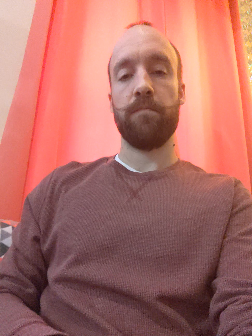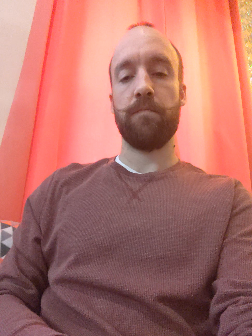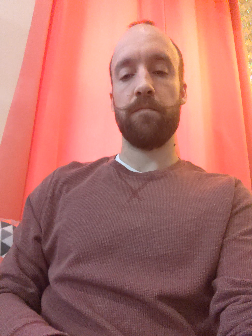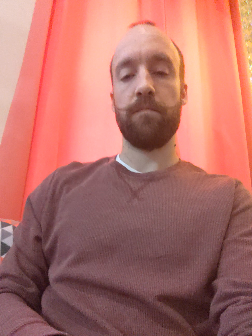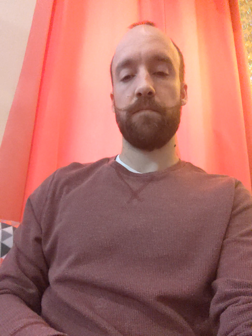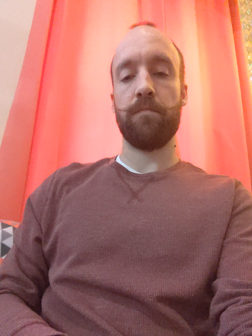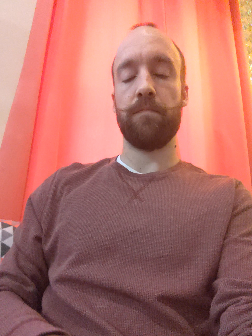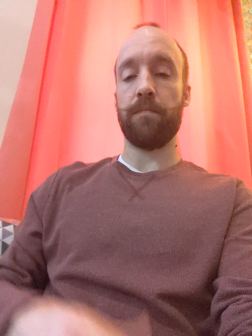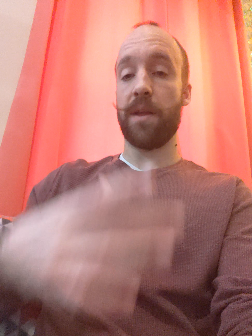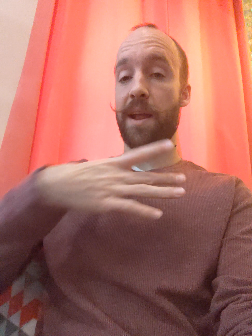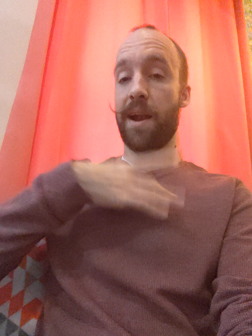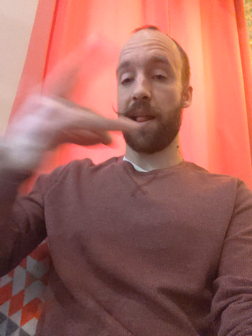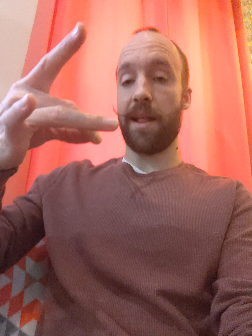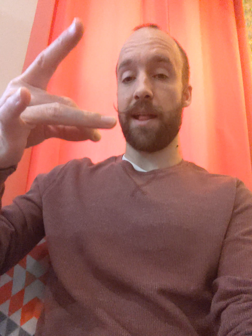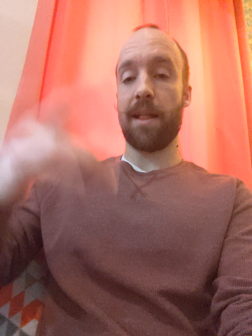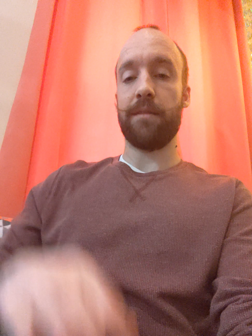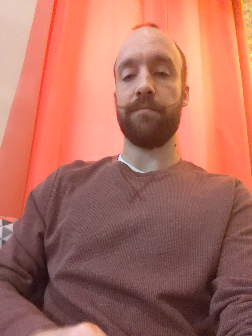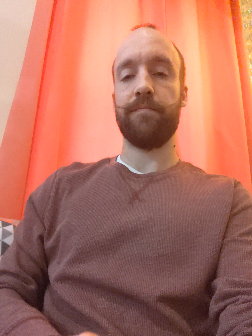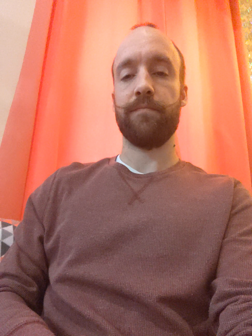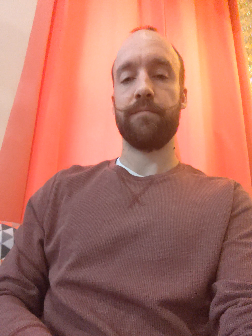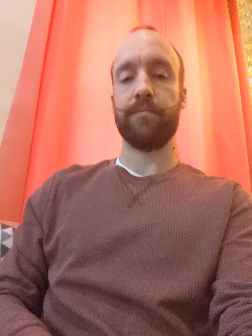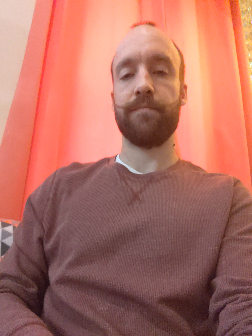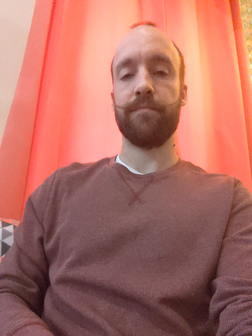like